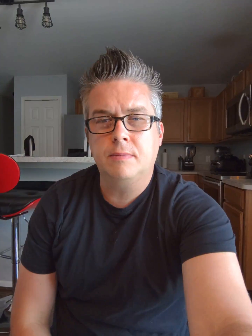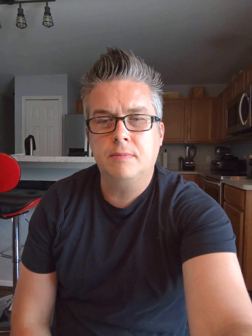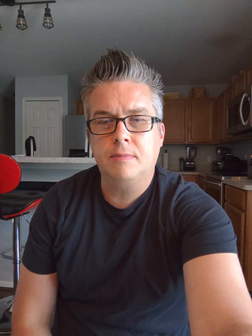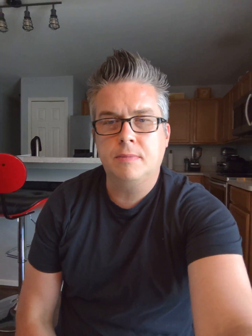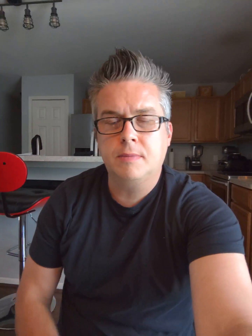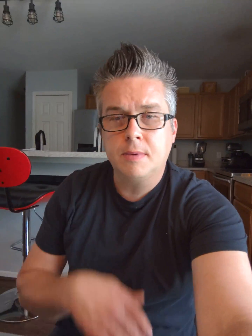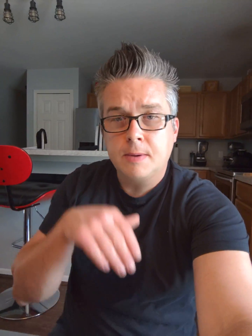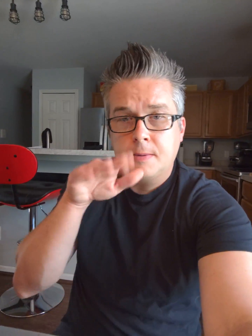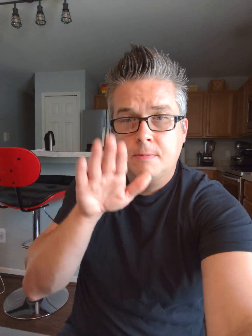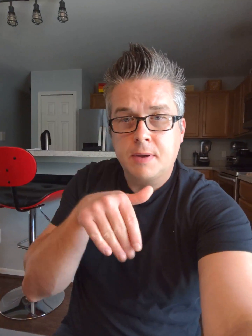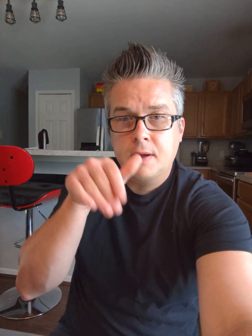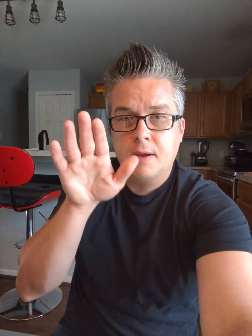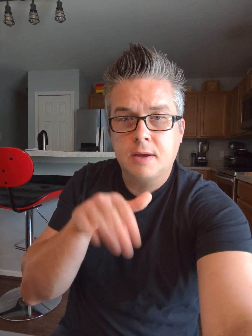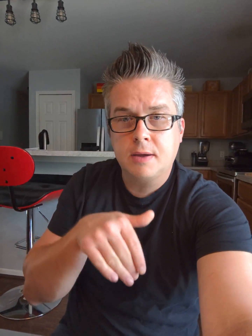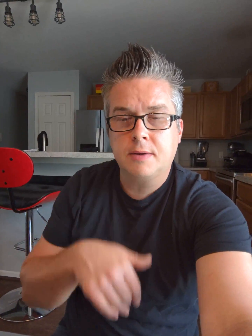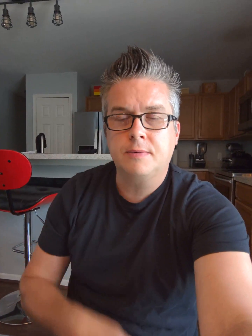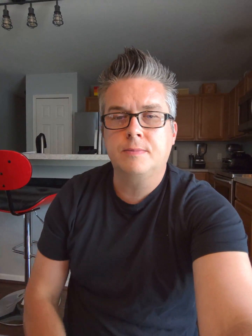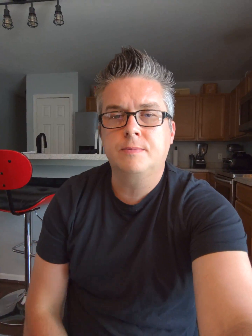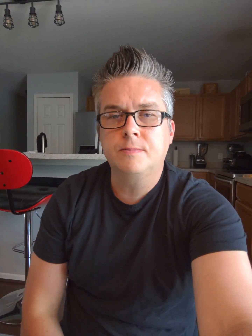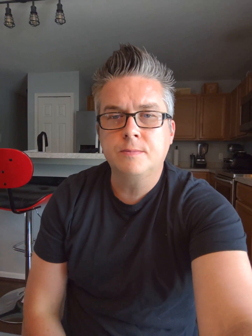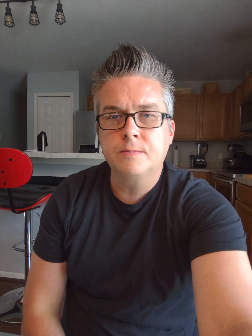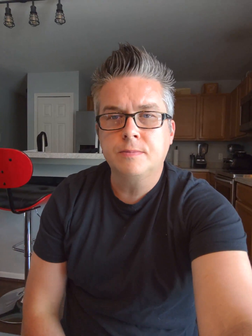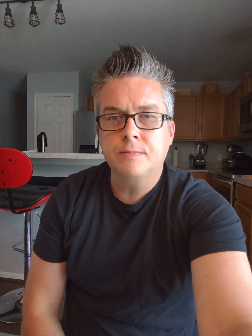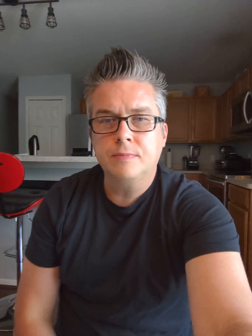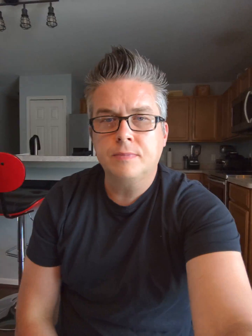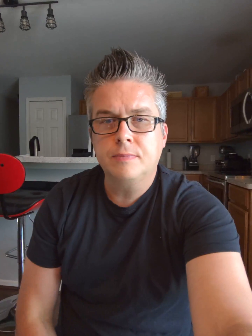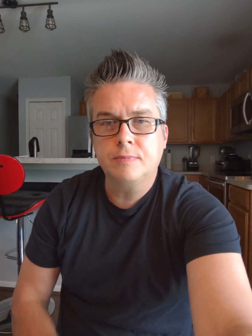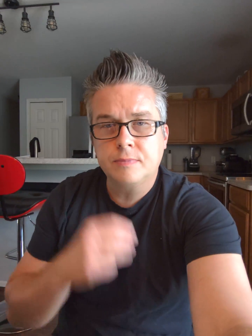paint